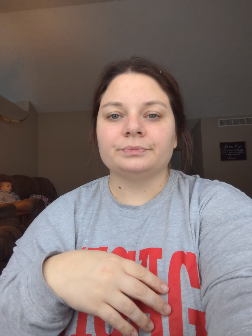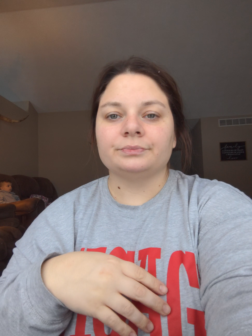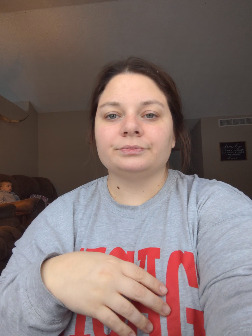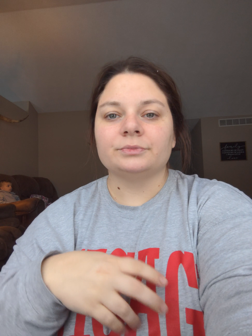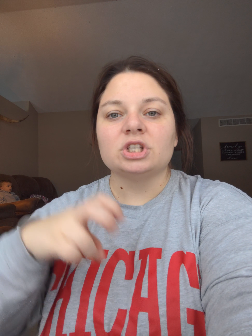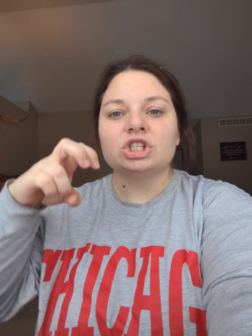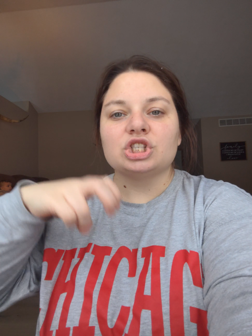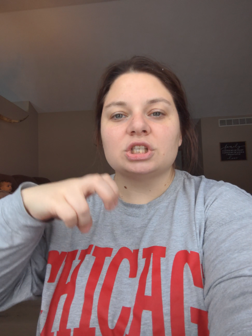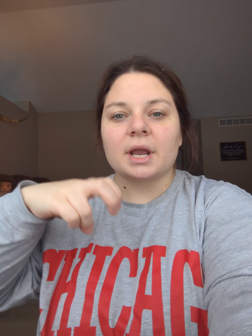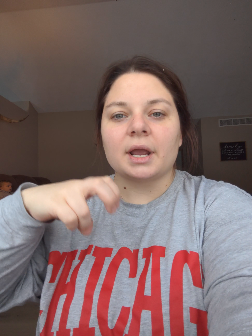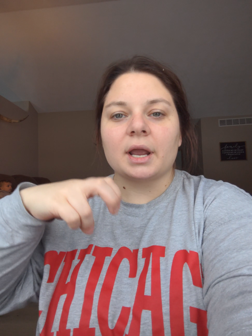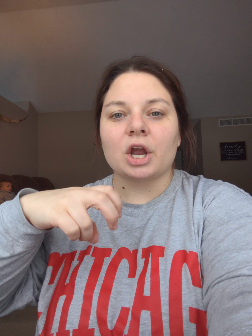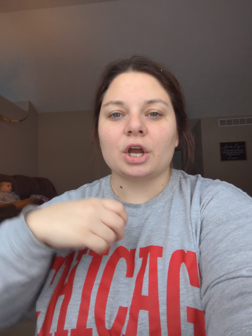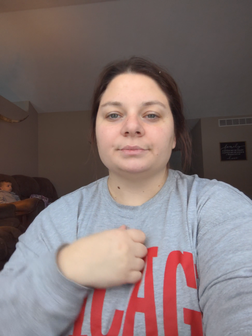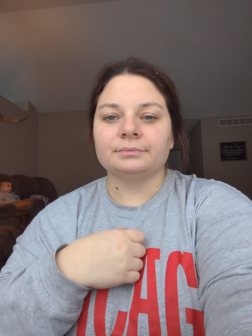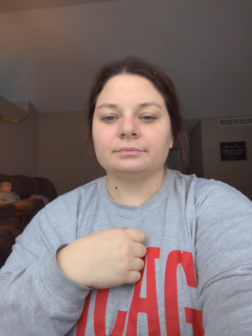chair